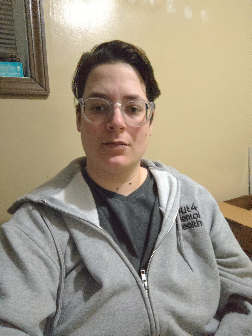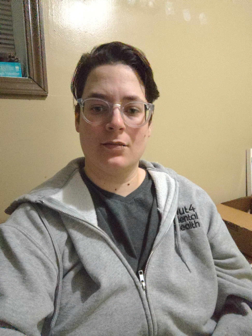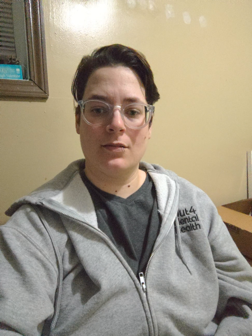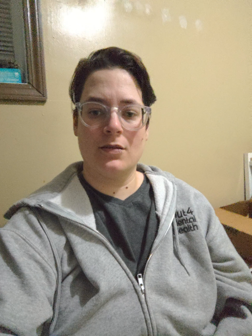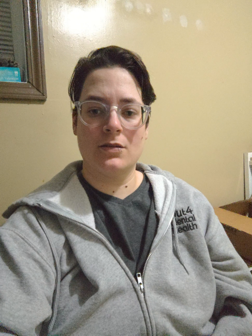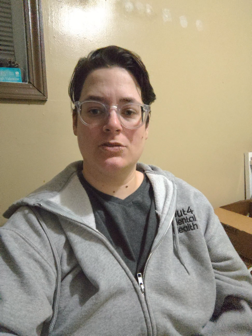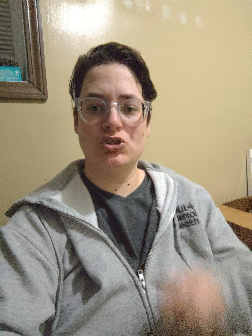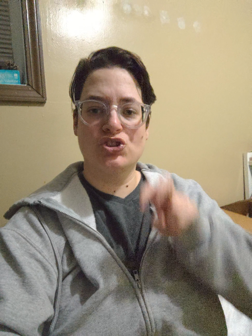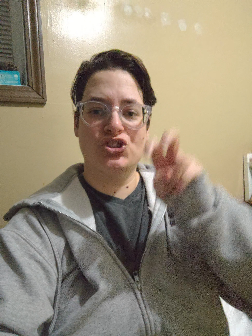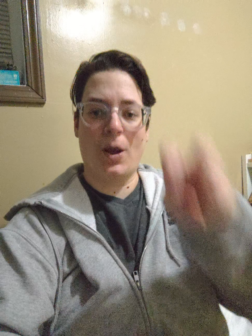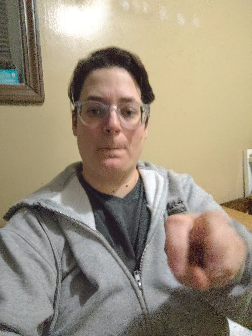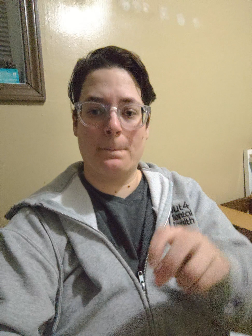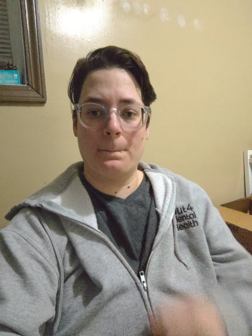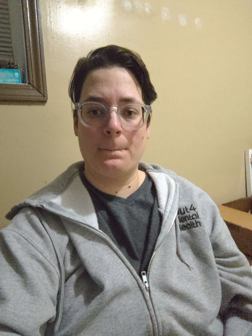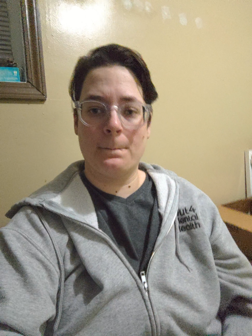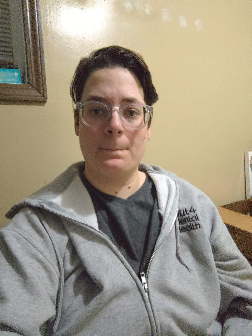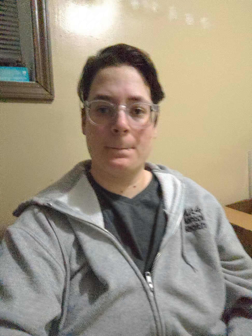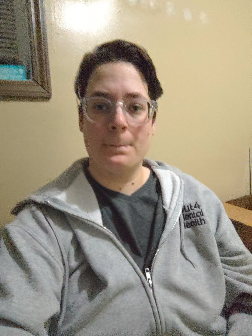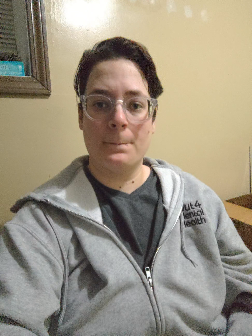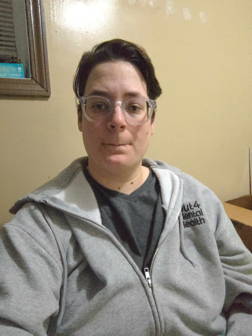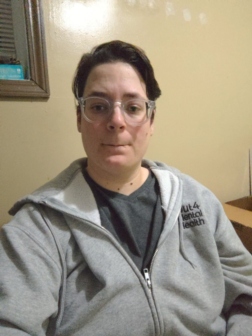jump